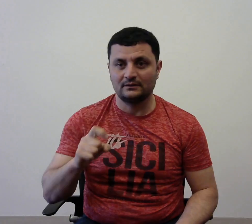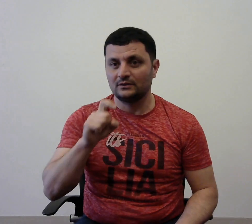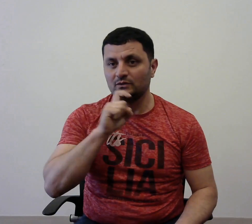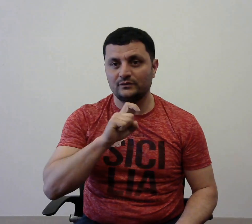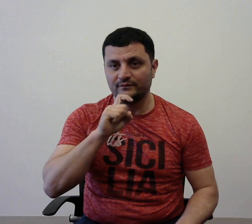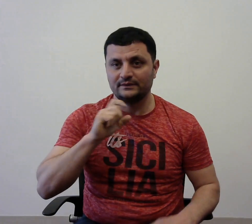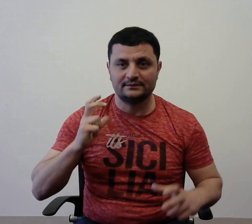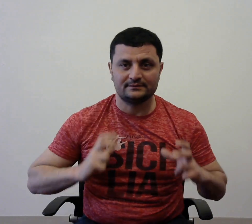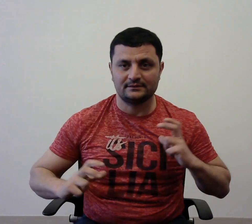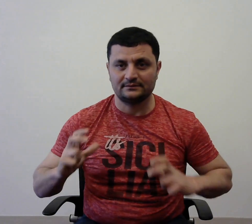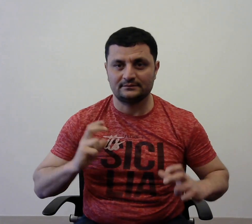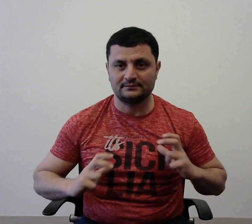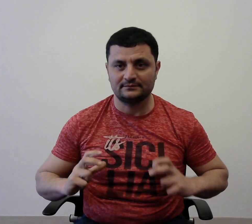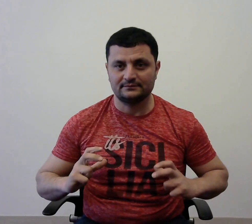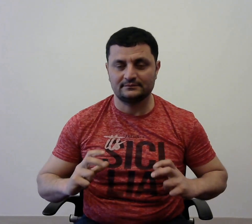universitet